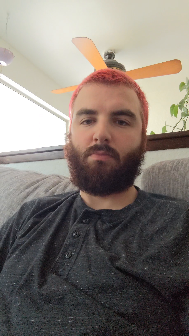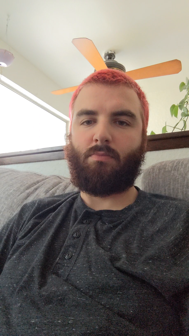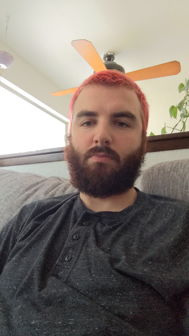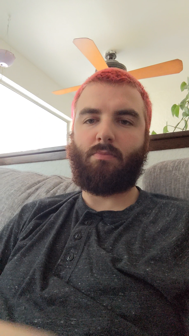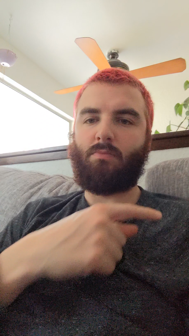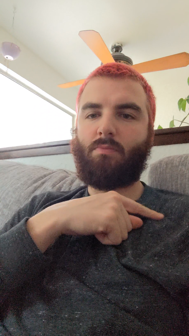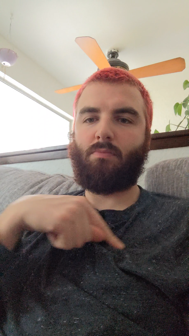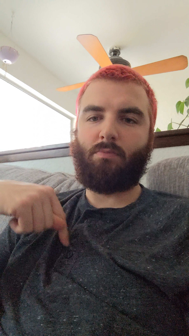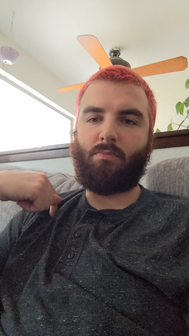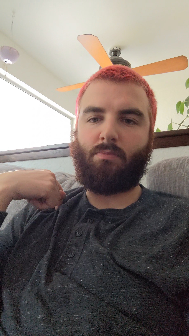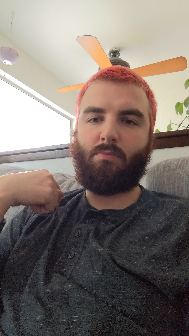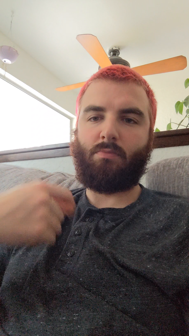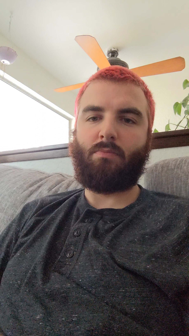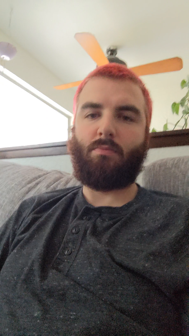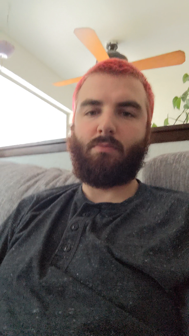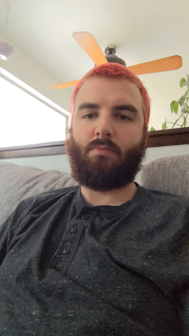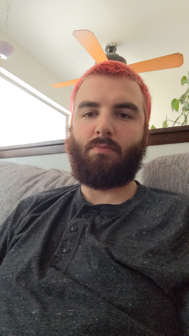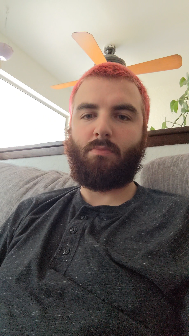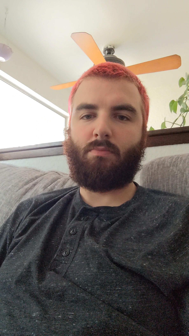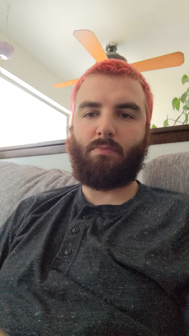necklace